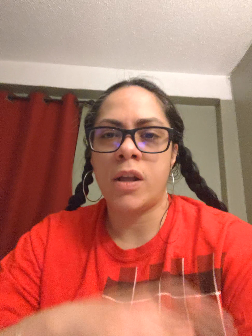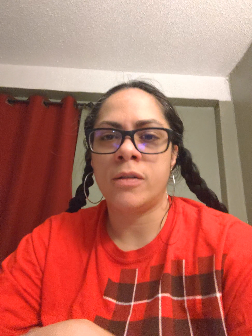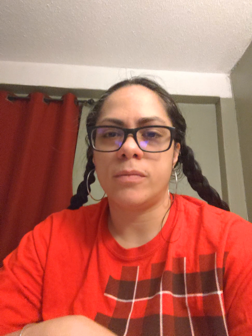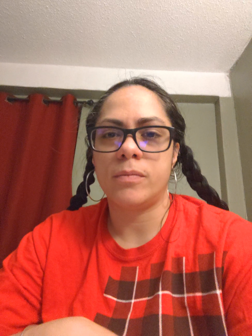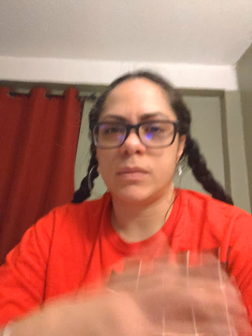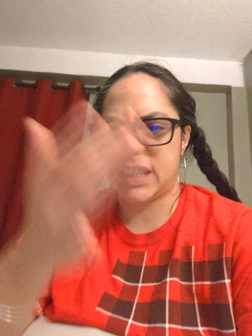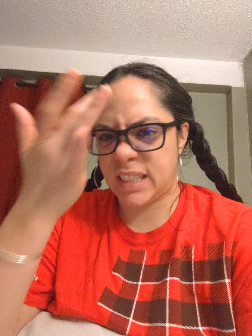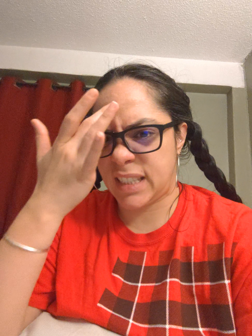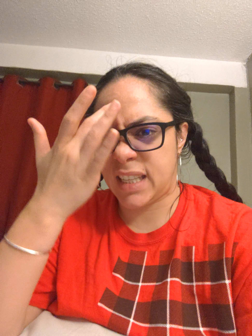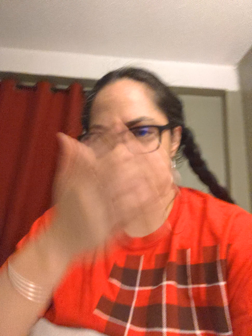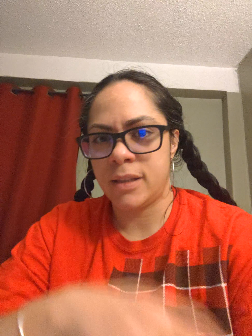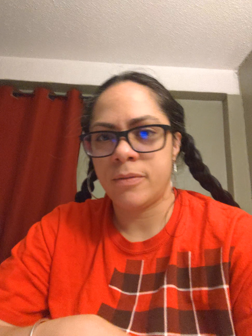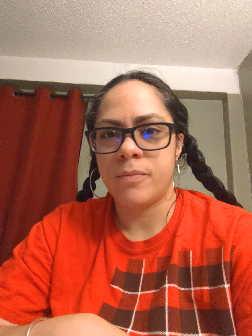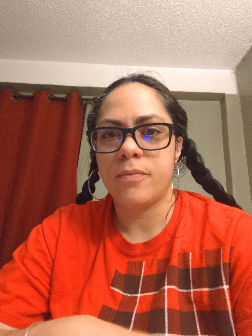sick